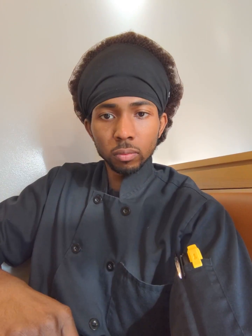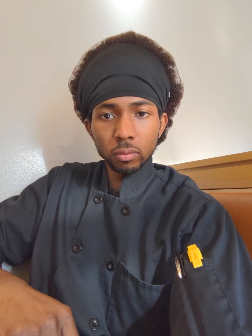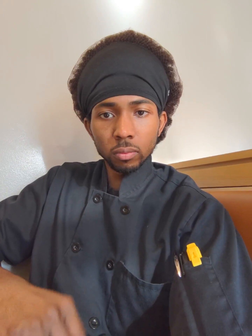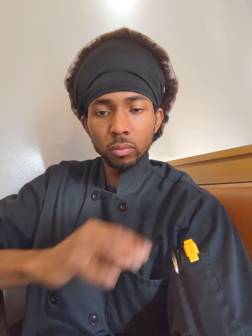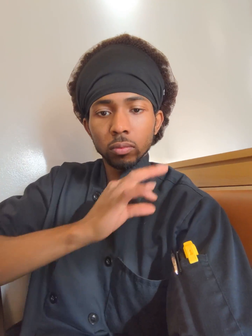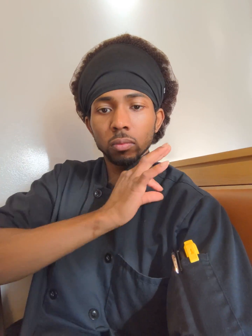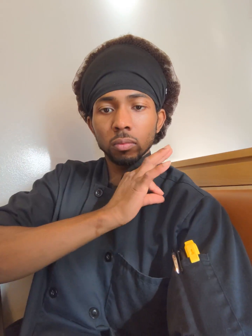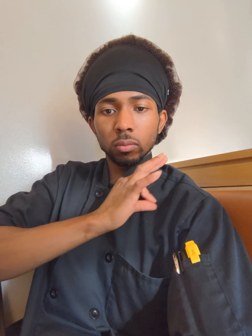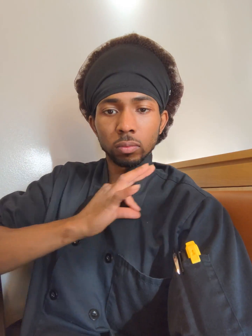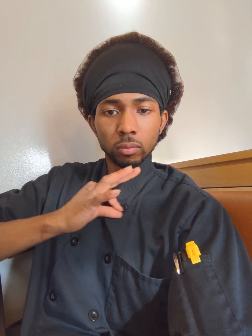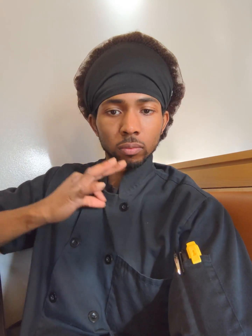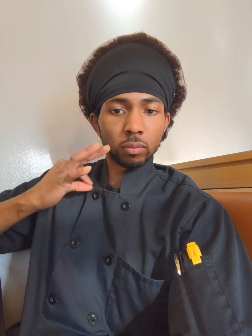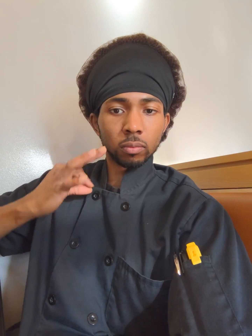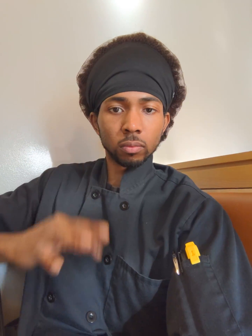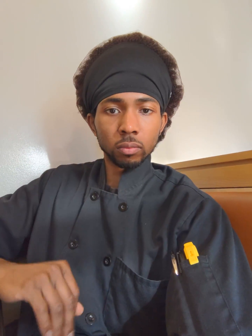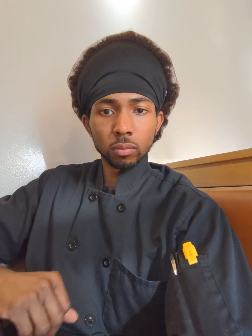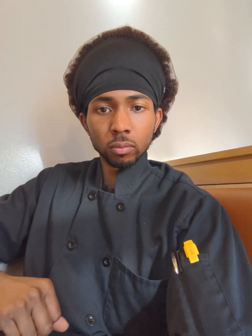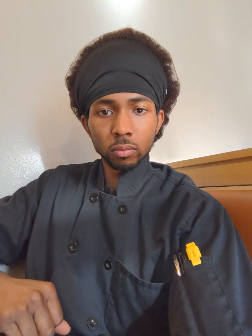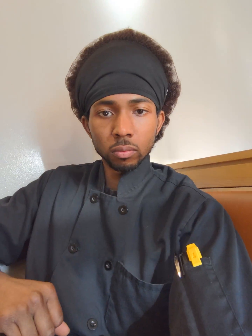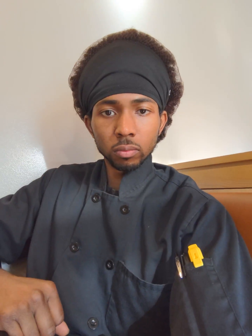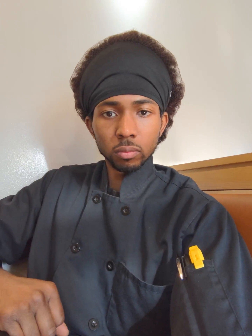beads